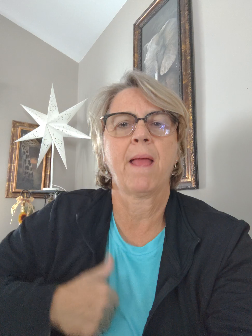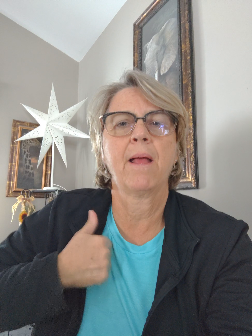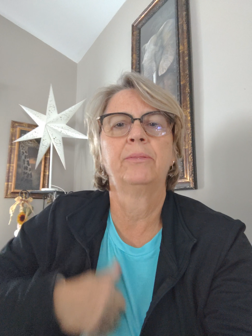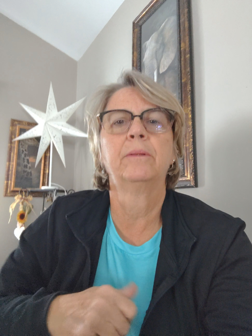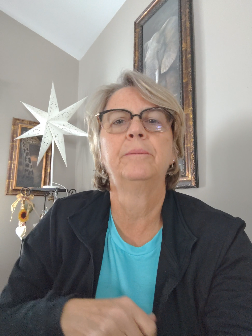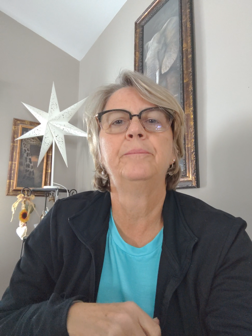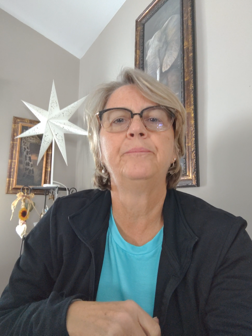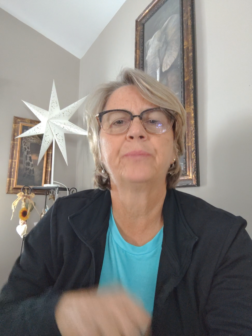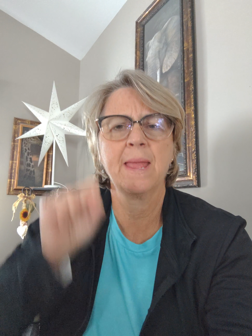bath